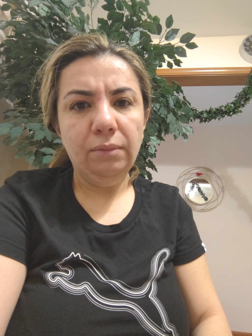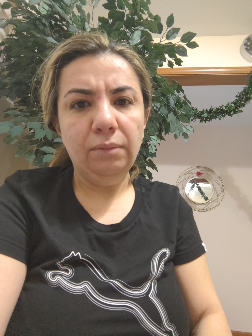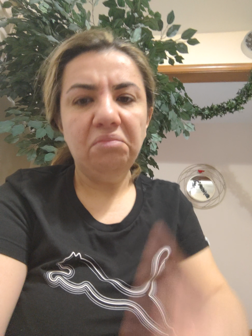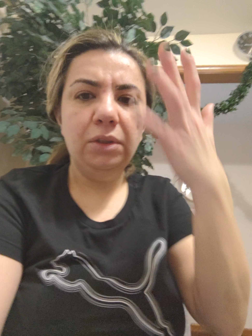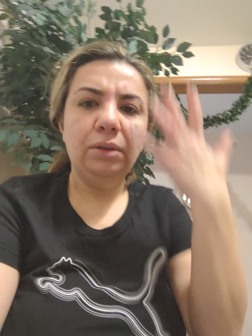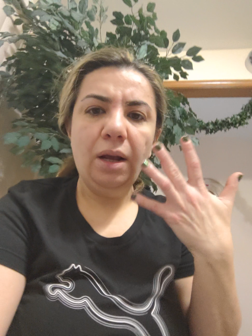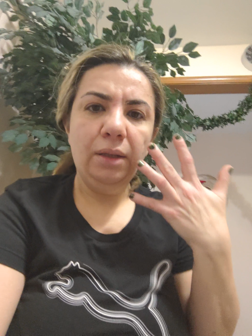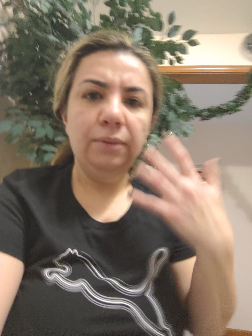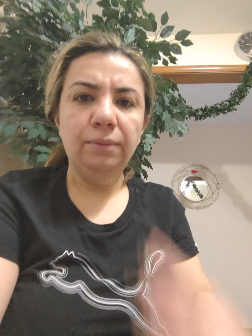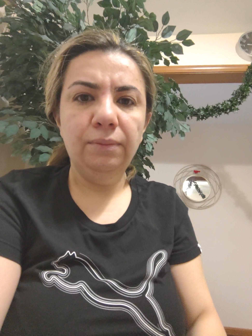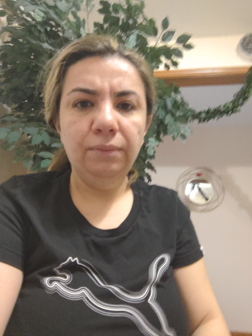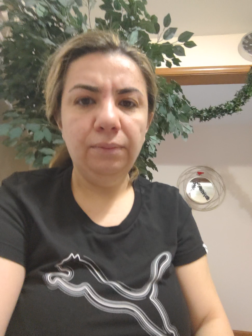sad